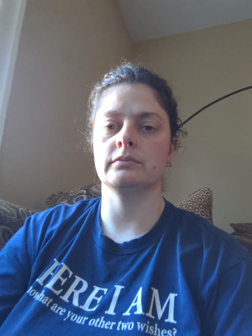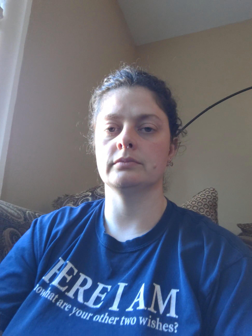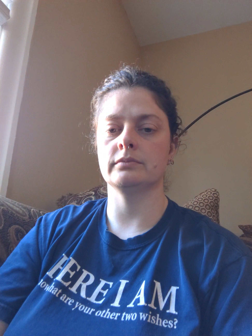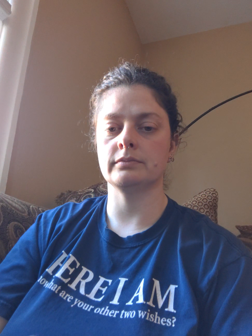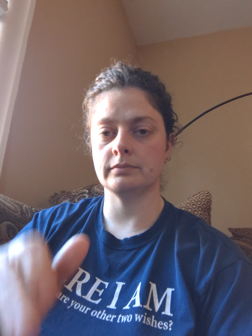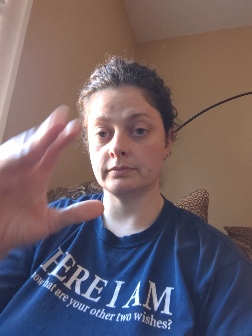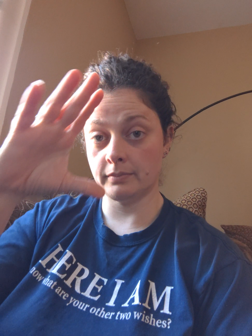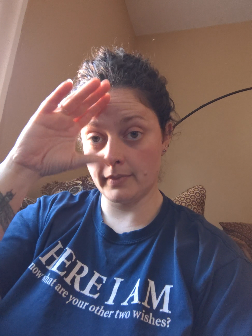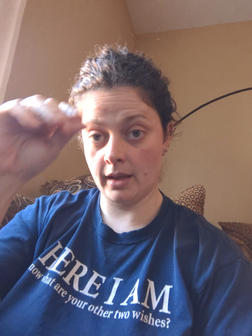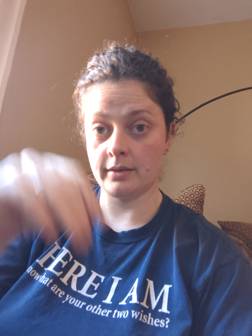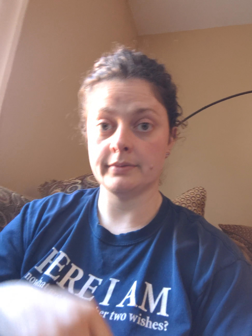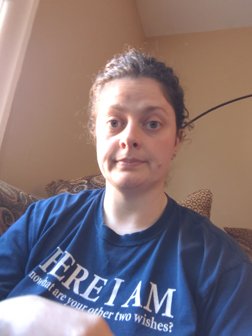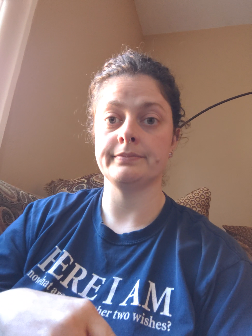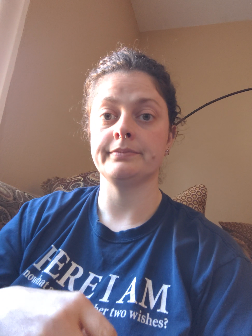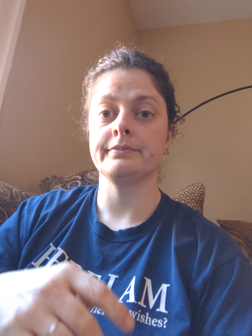man